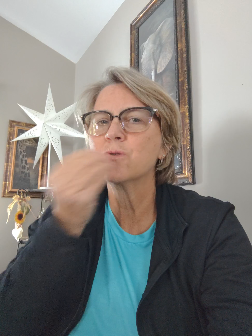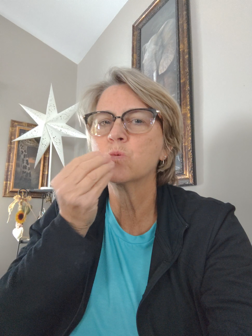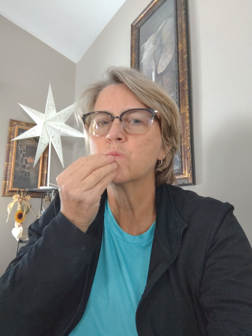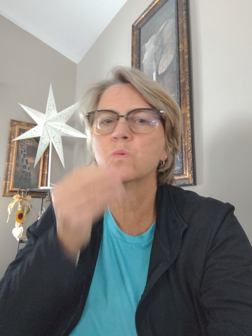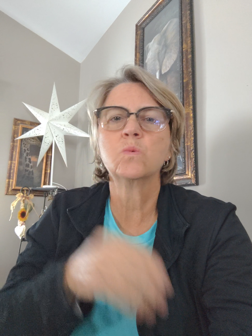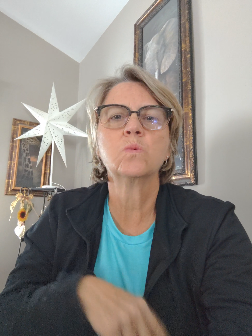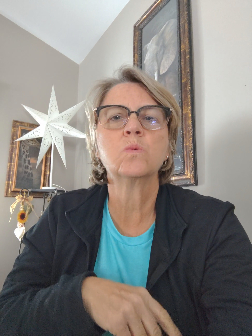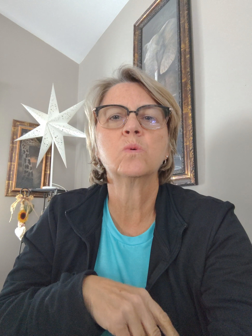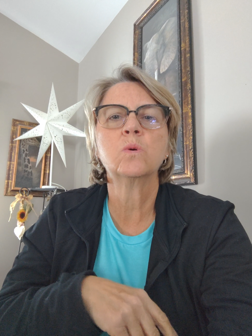food